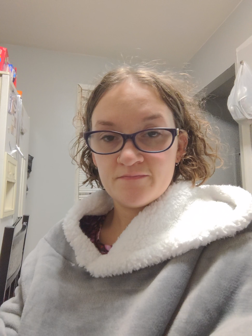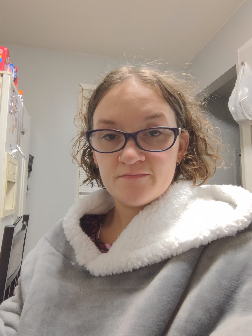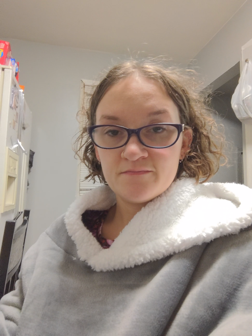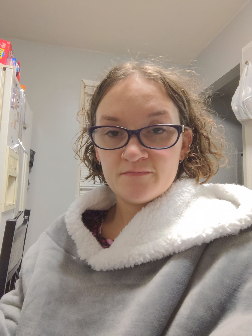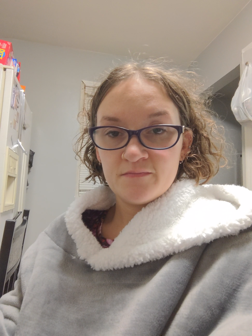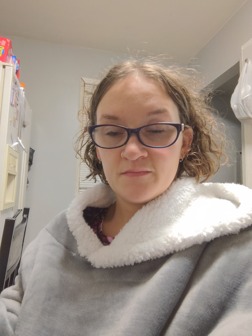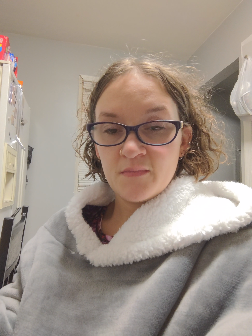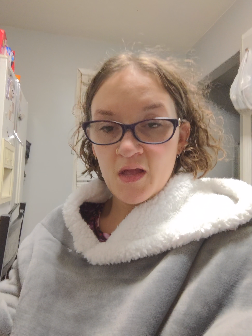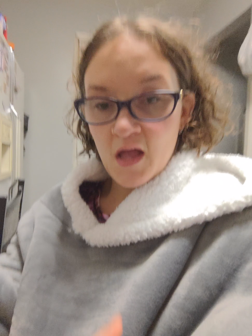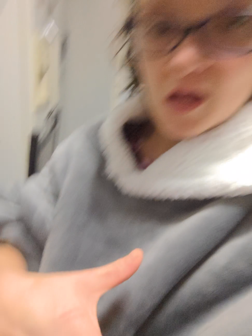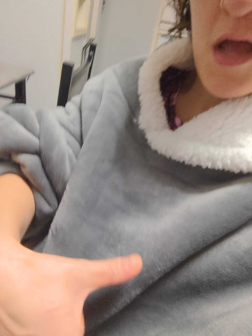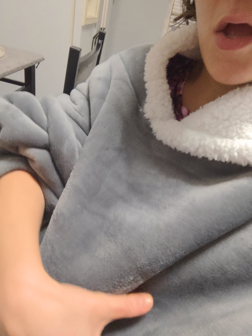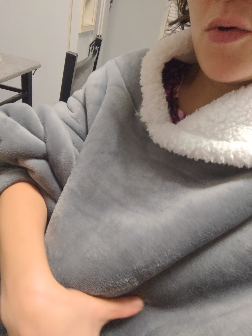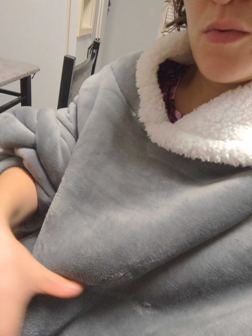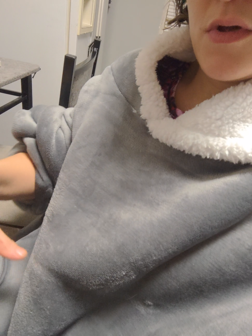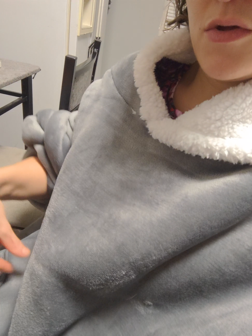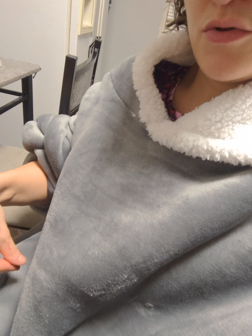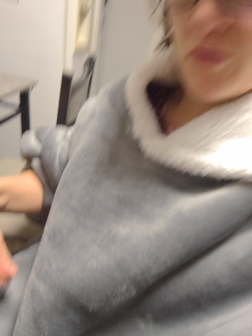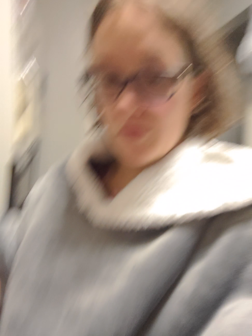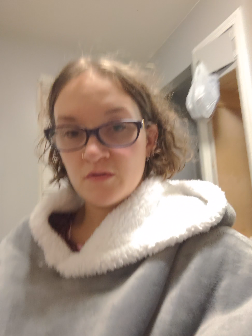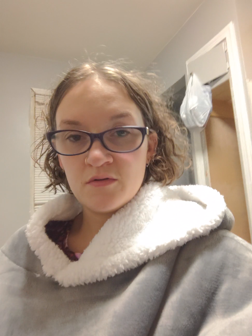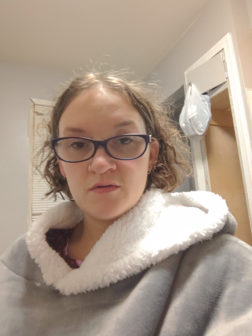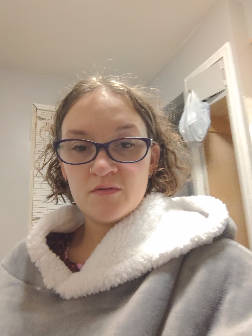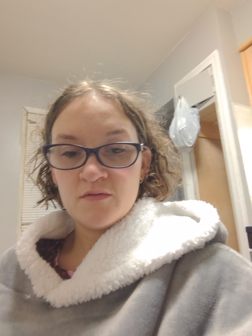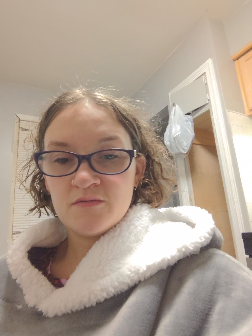underwear